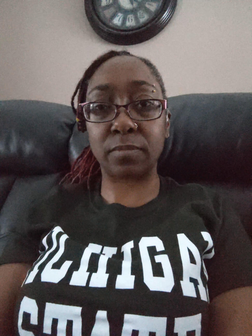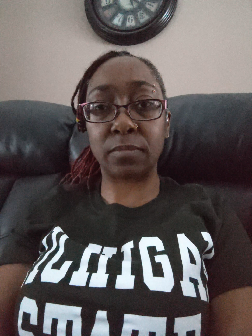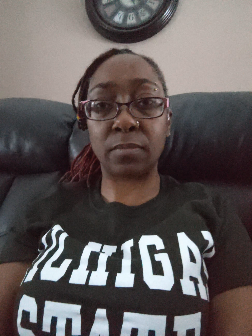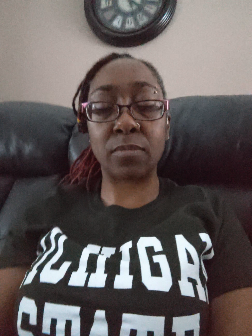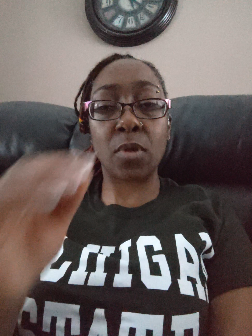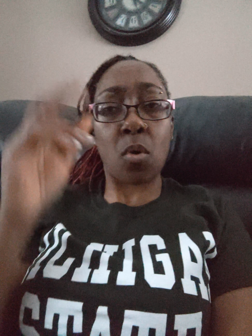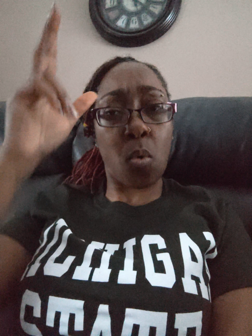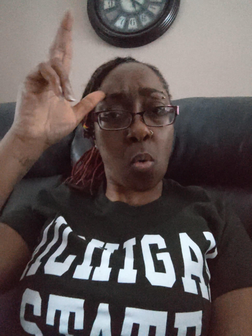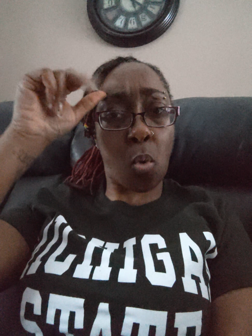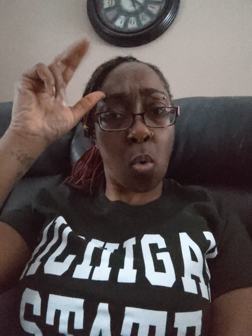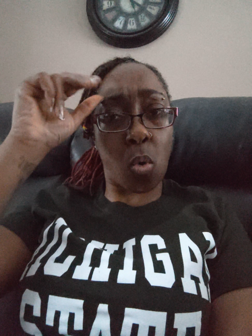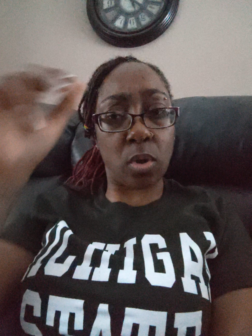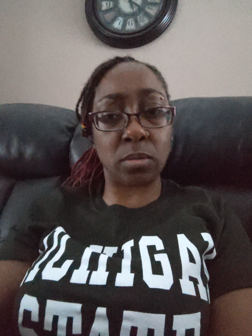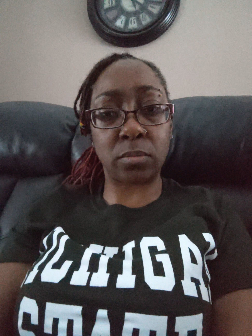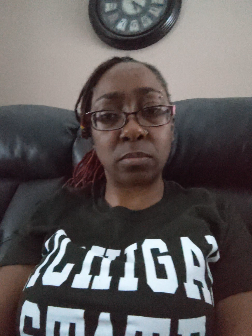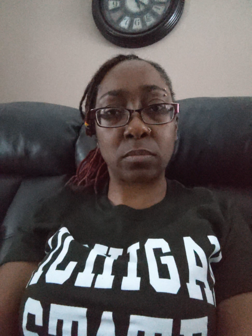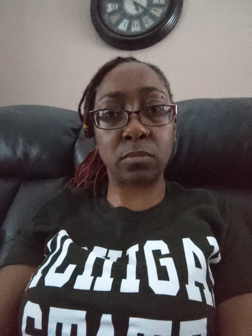horse